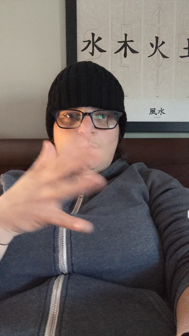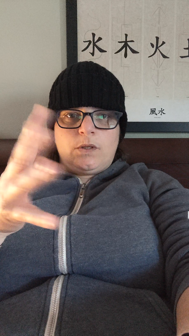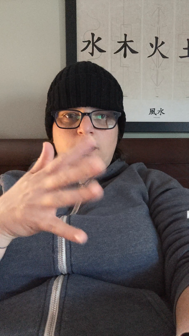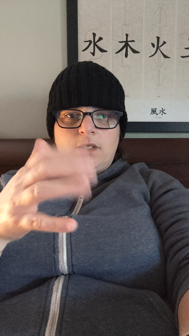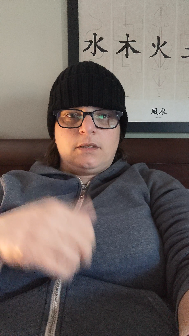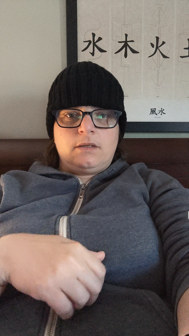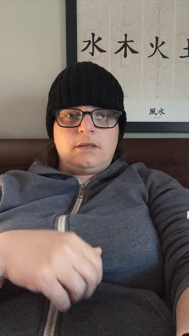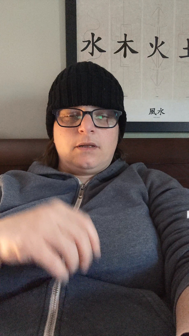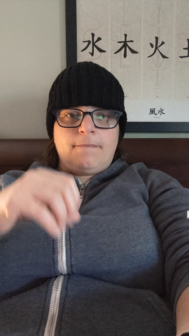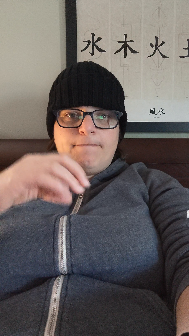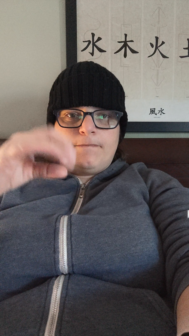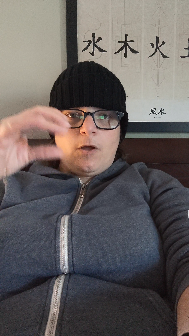bubbles